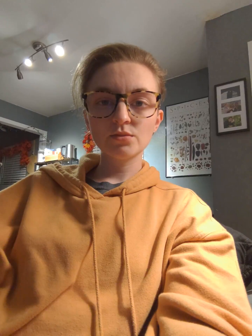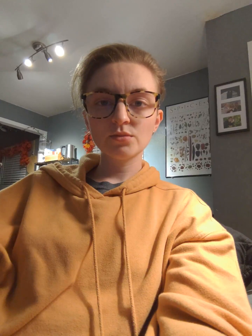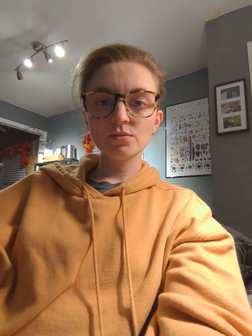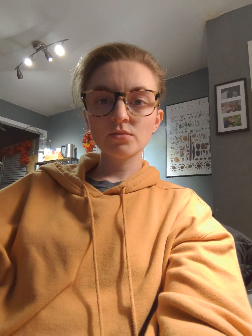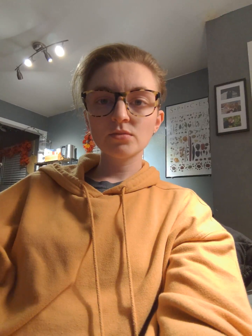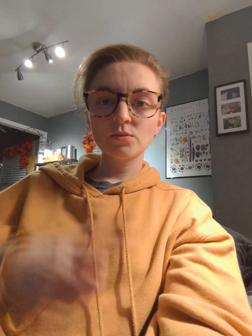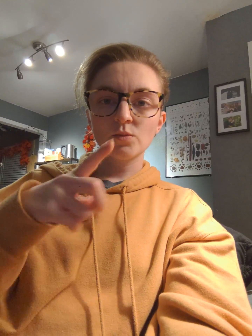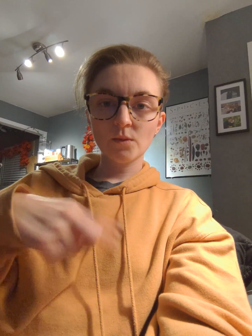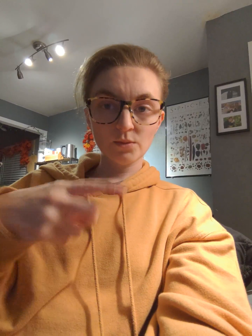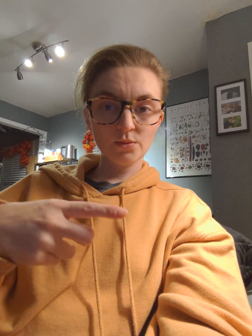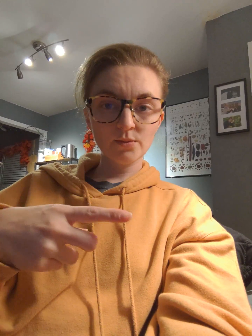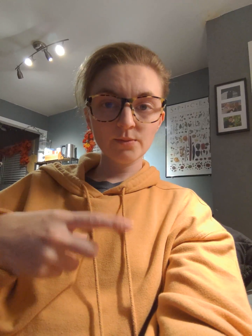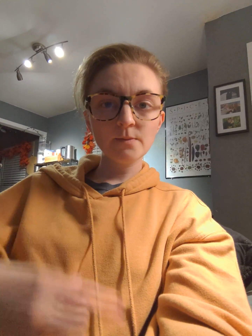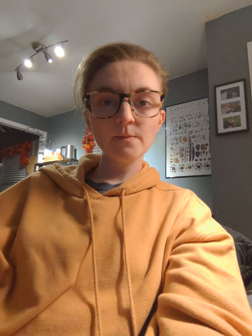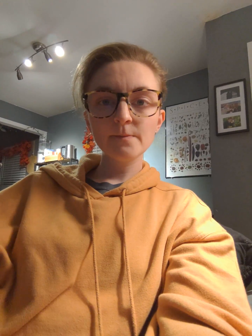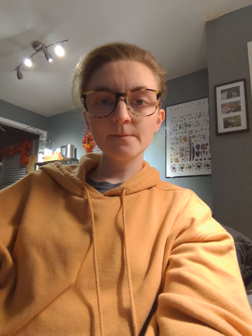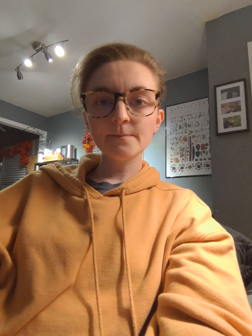about